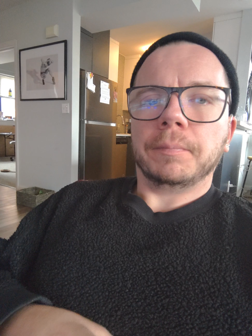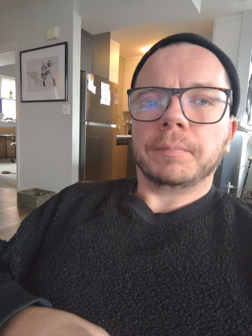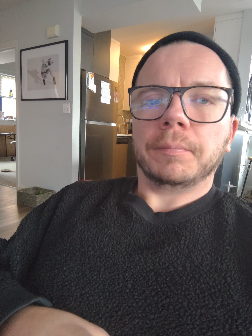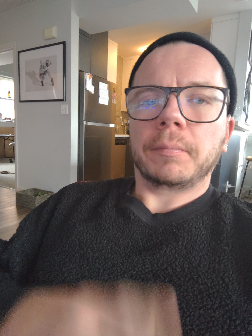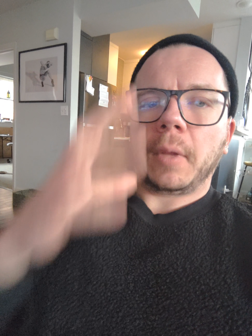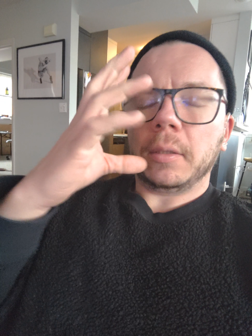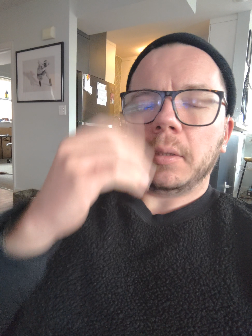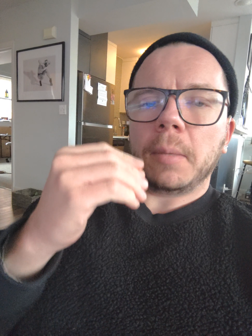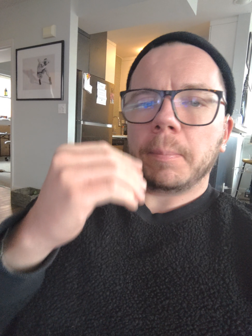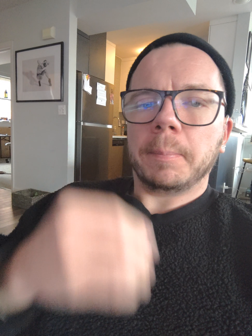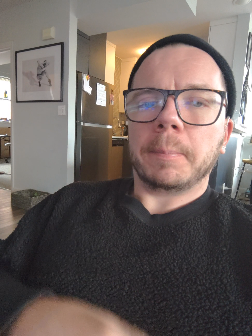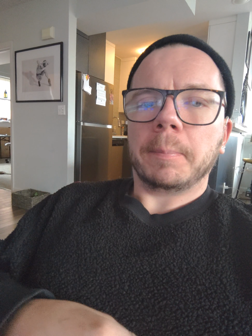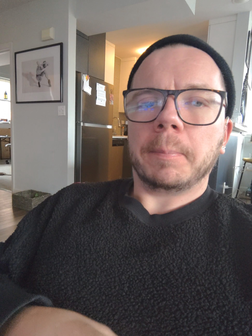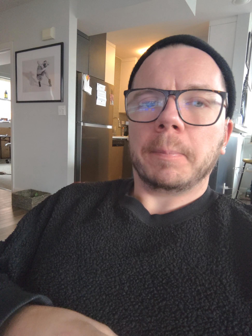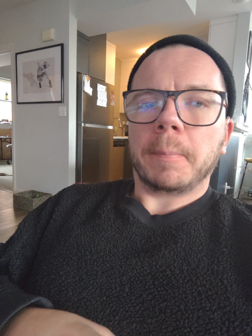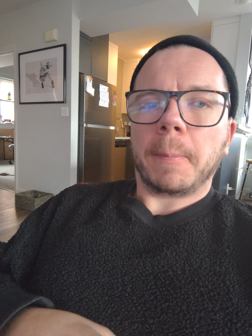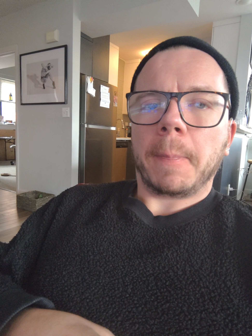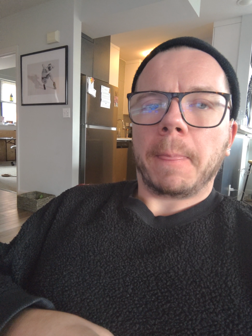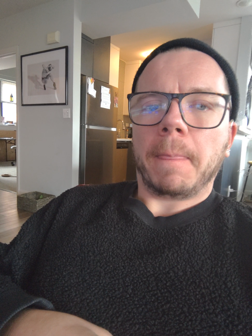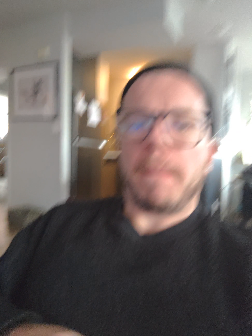sleep